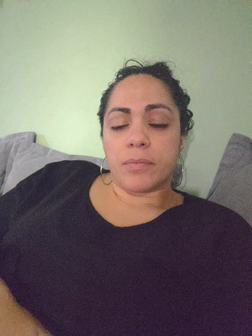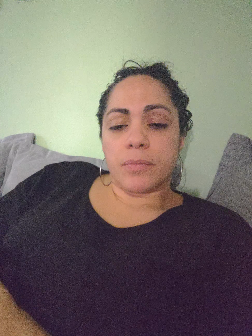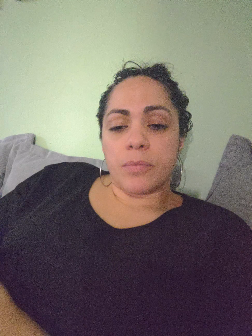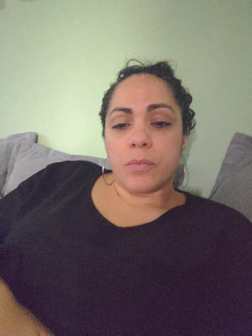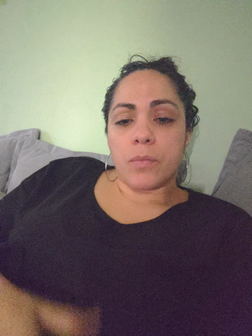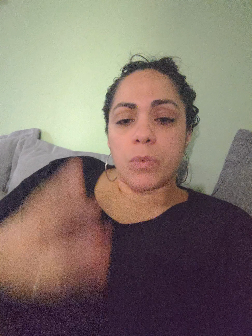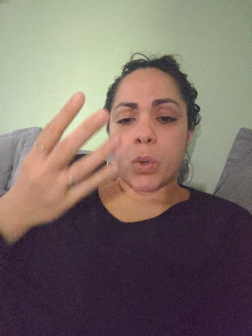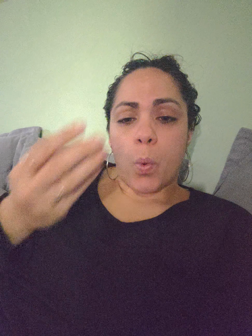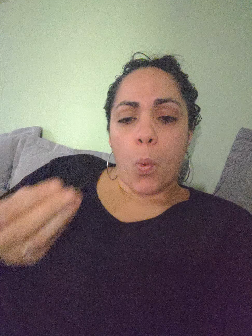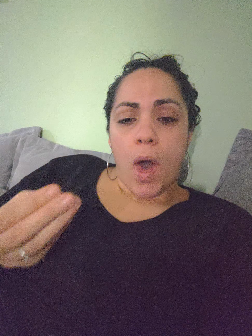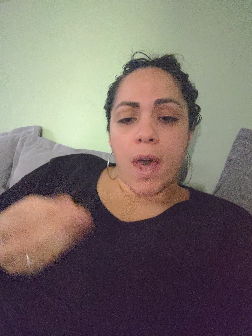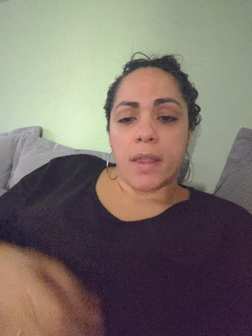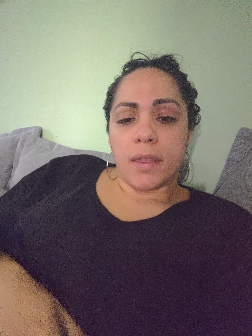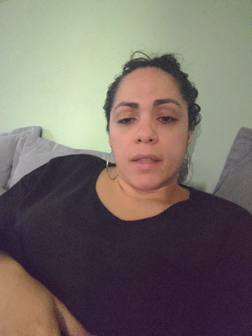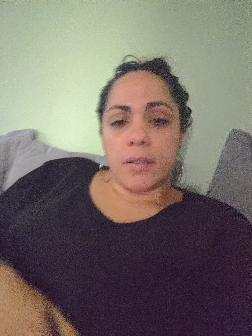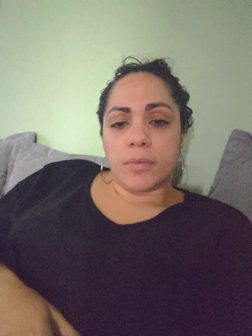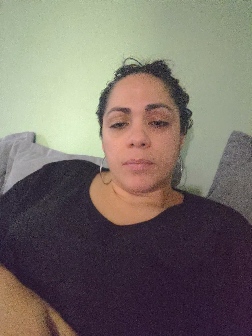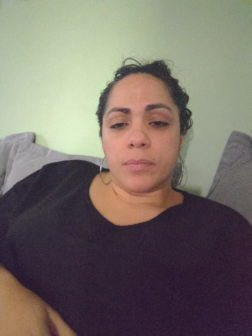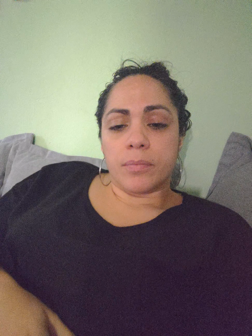wet